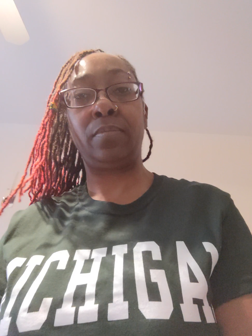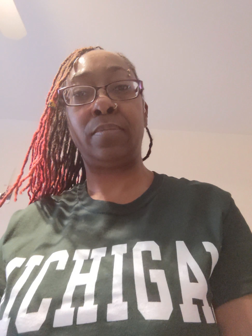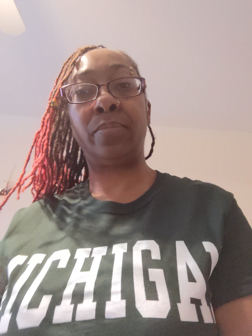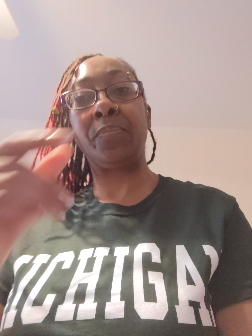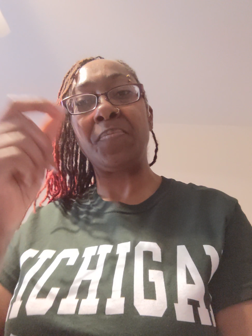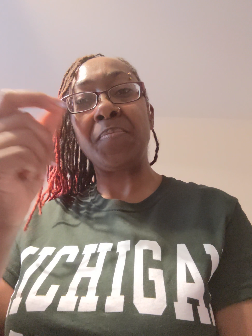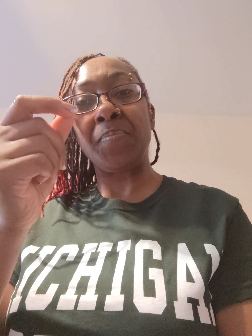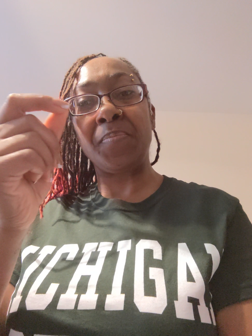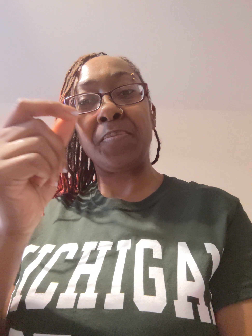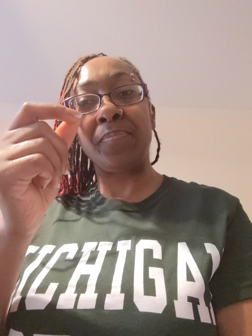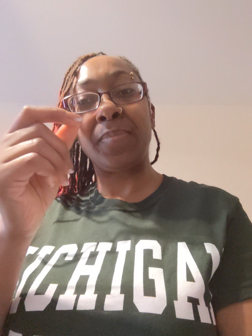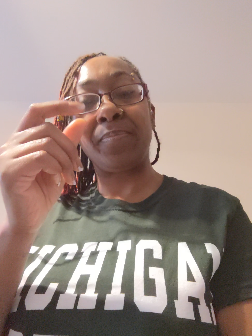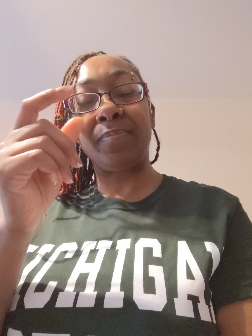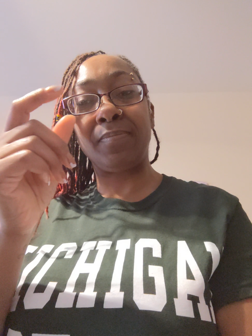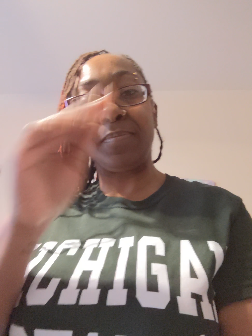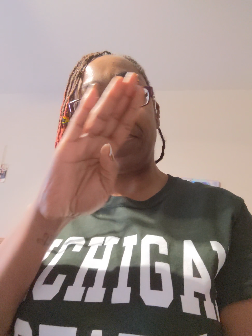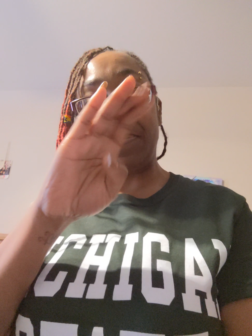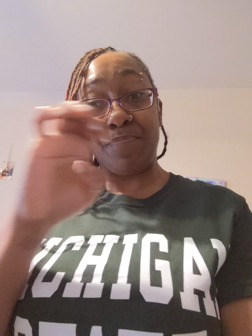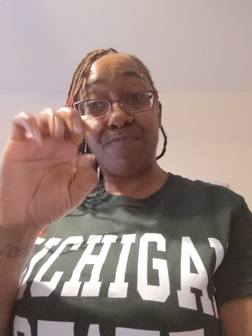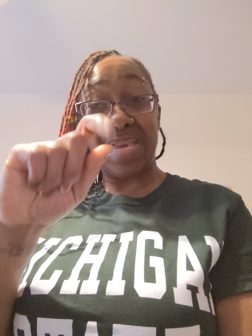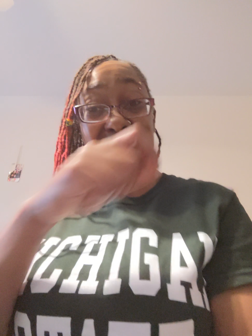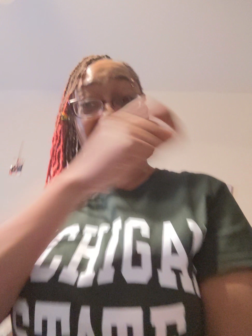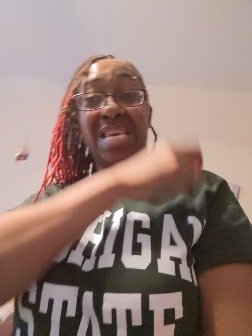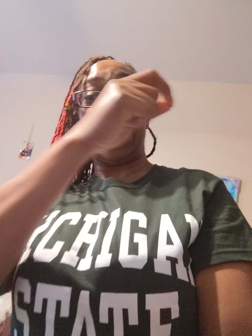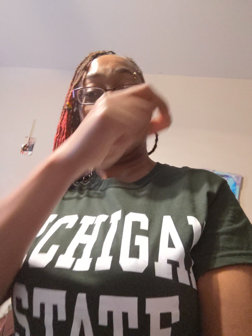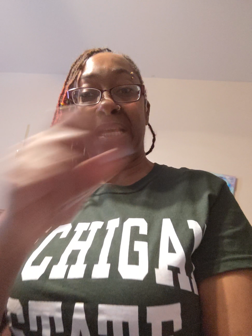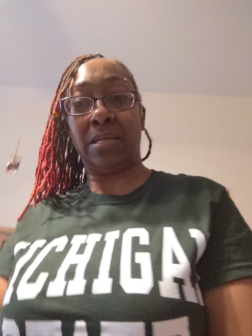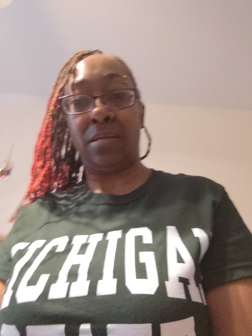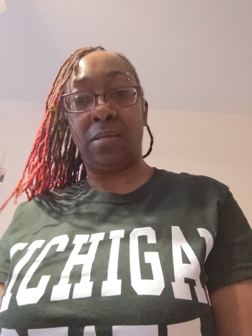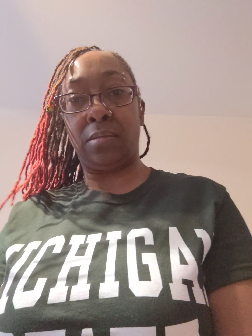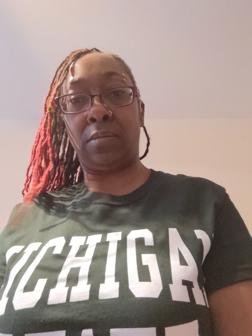bee